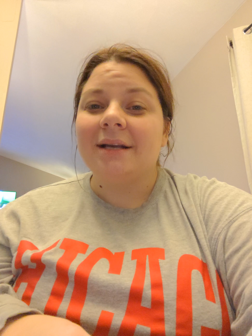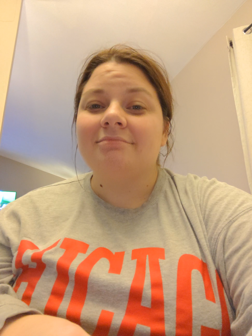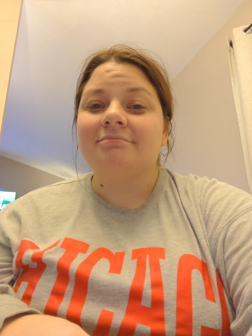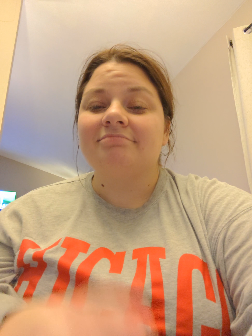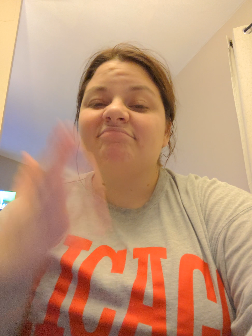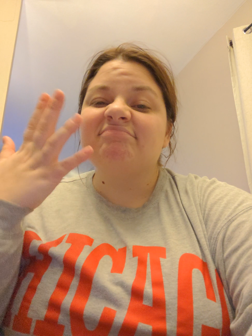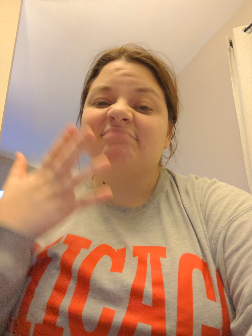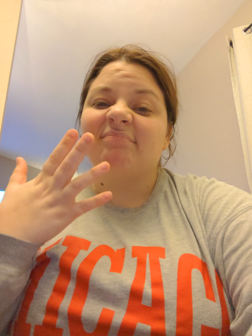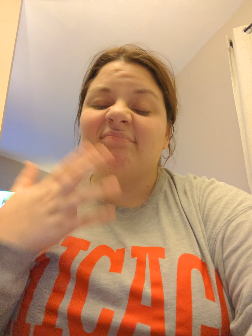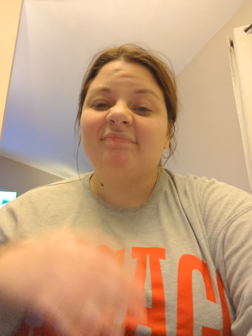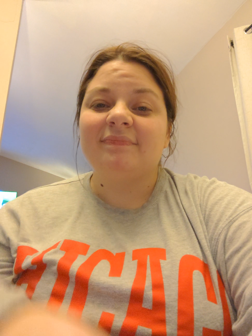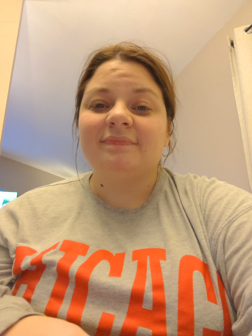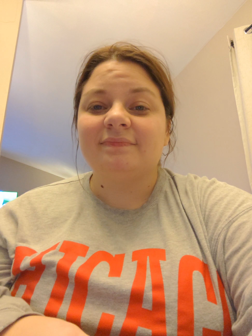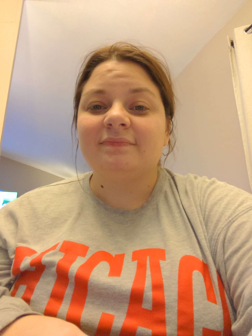sad